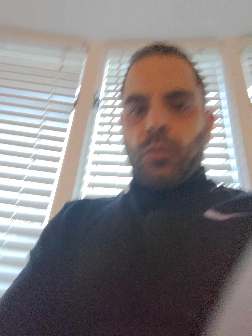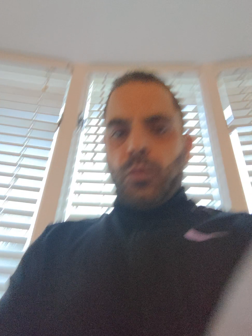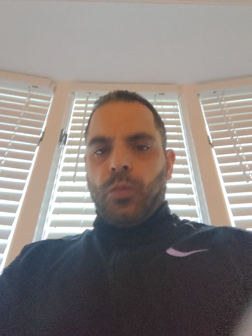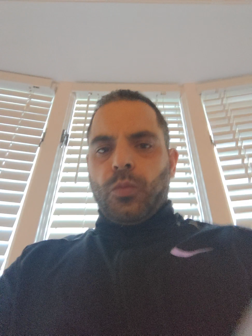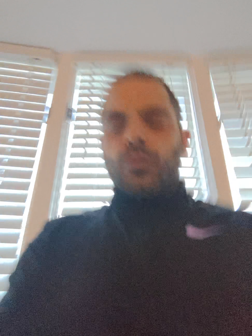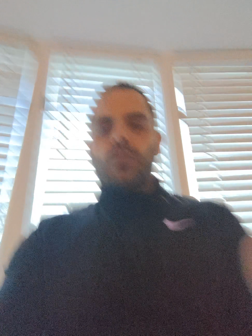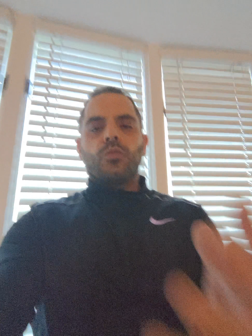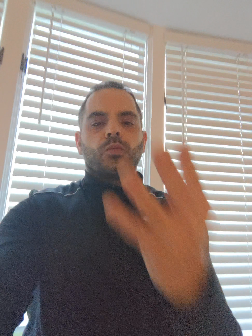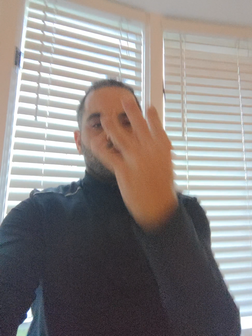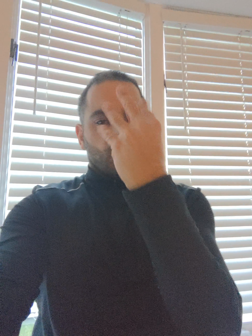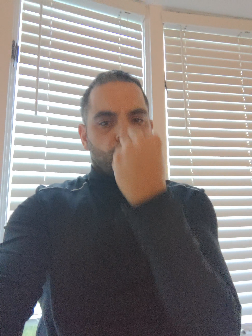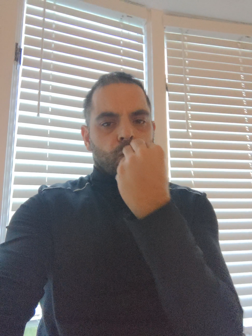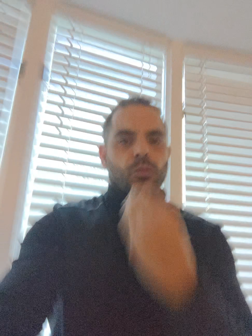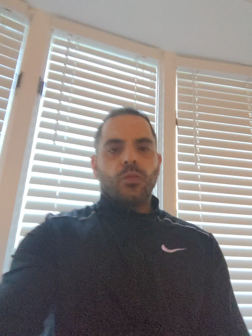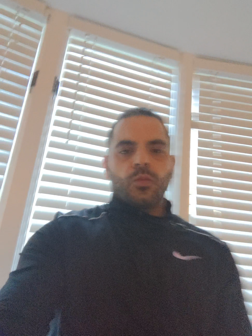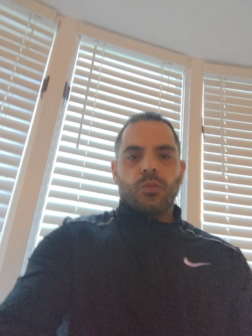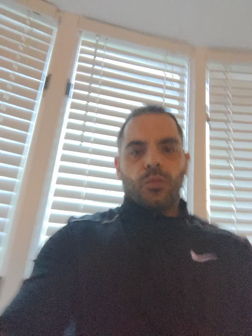sleepy